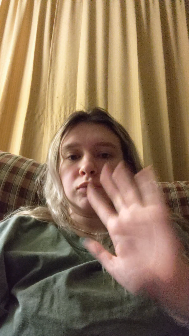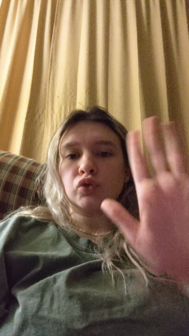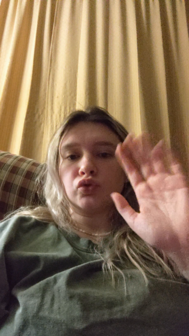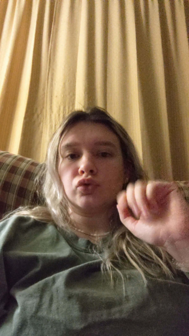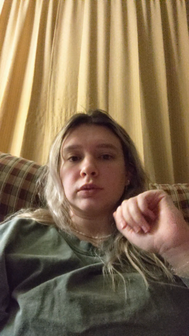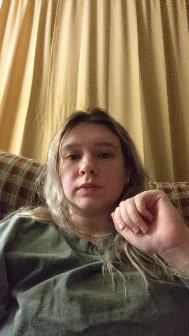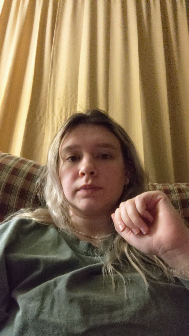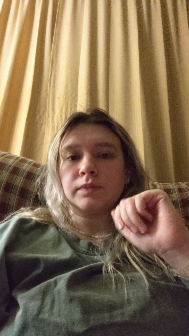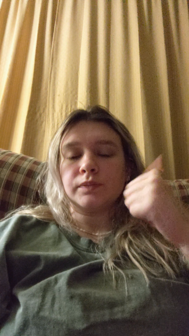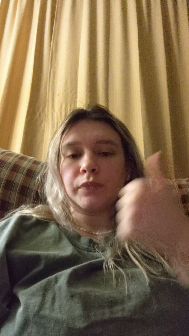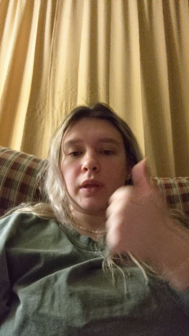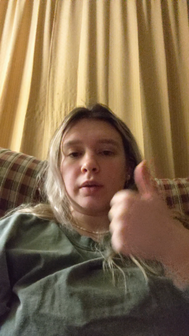game